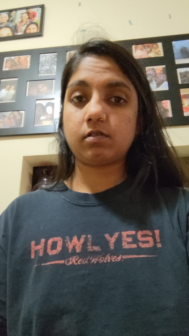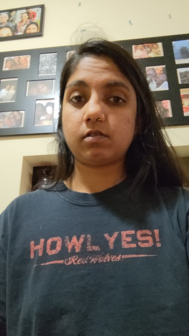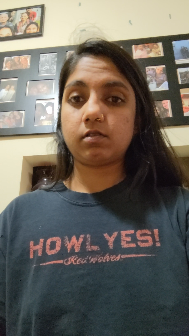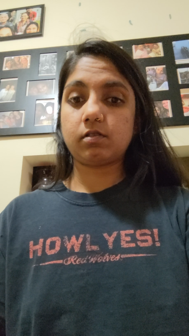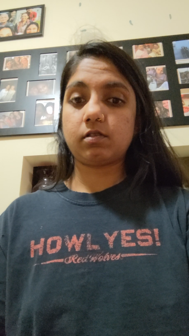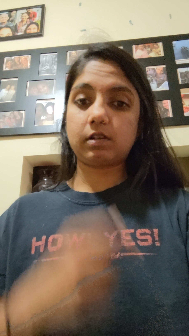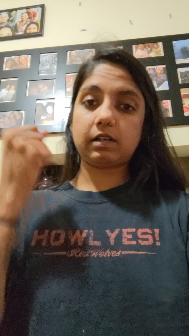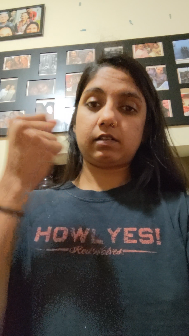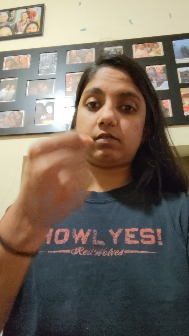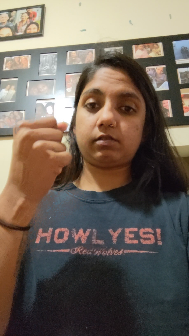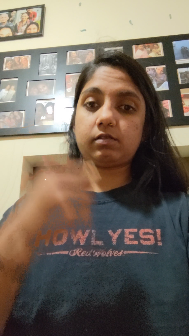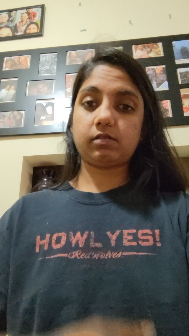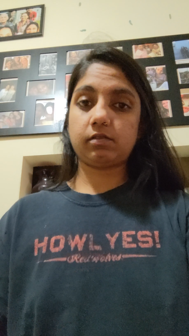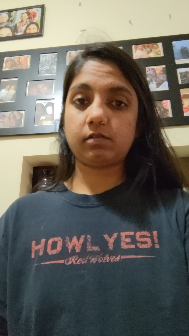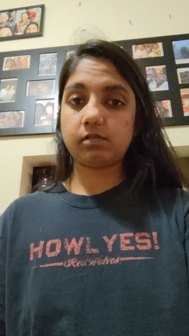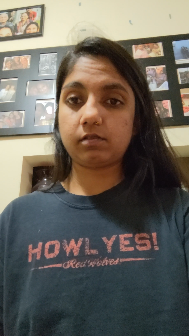hit